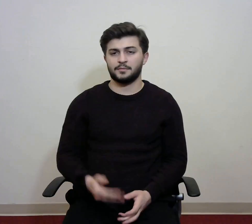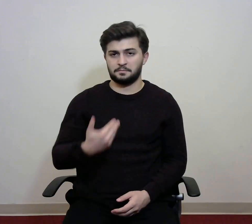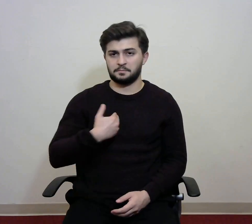mən